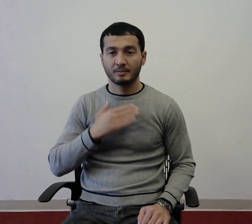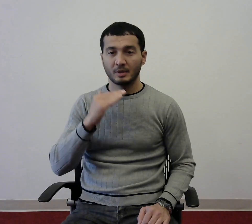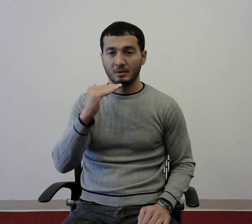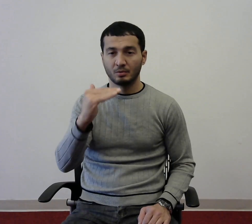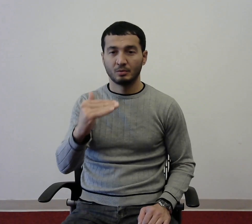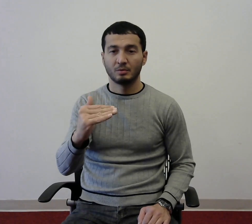siz